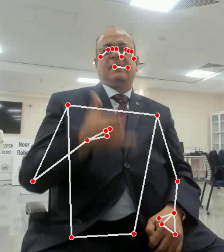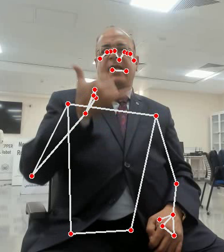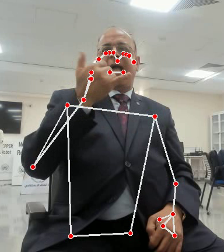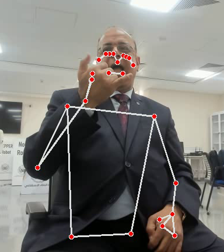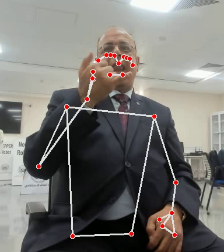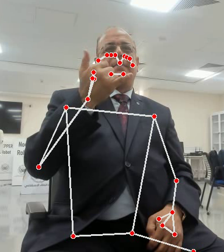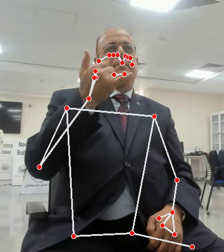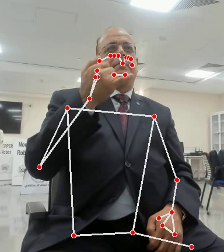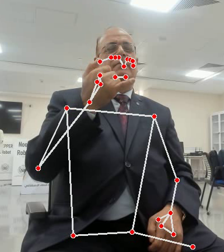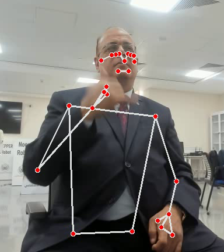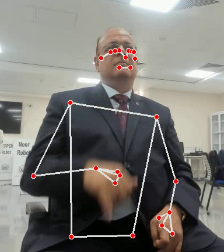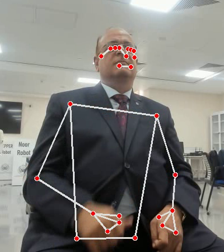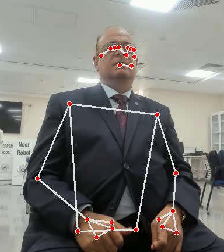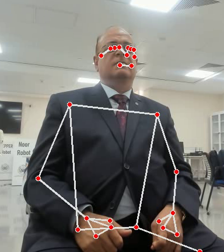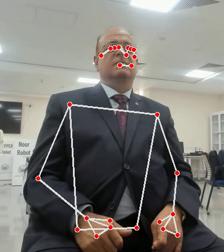alam